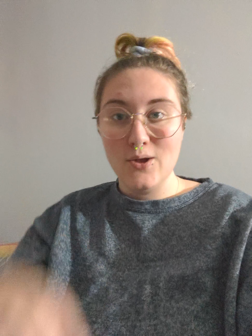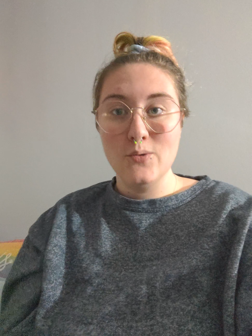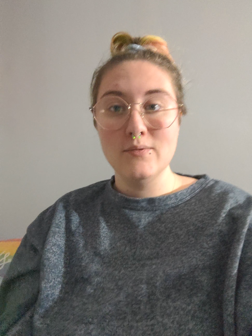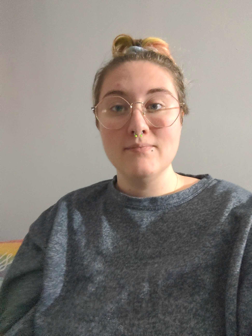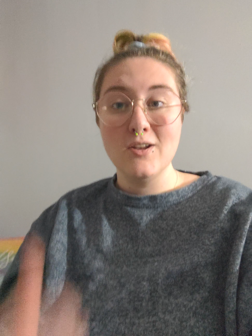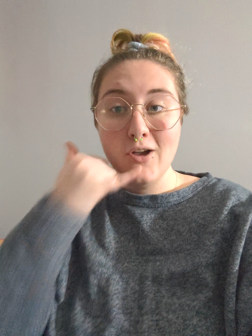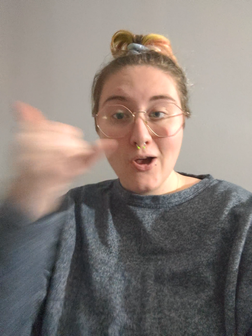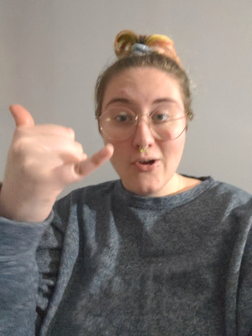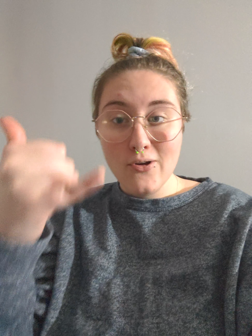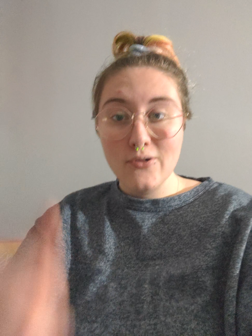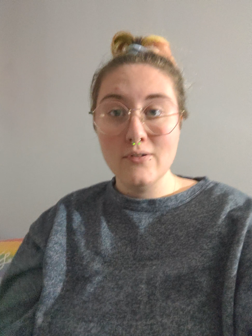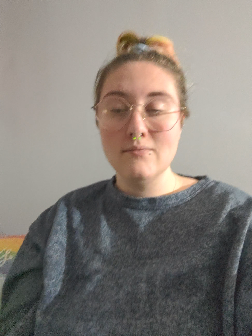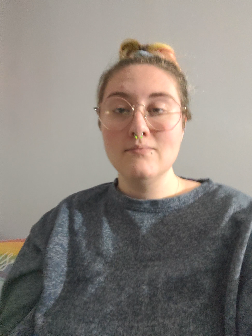call on the phone